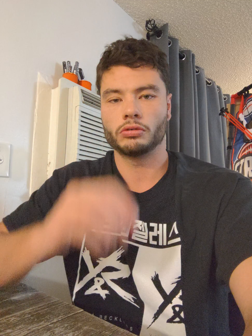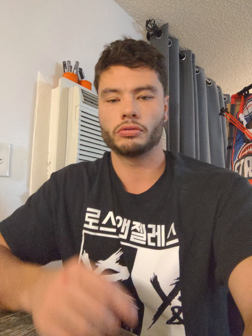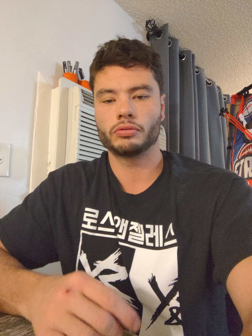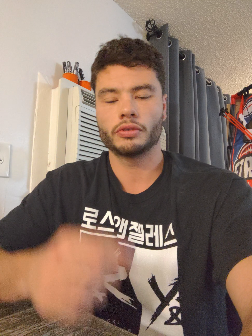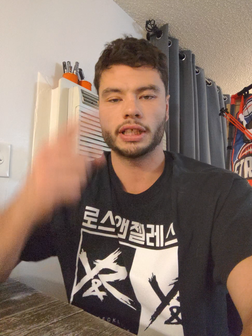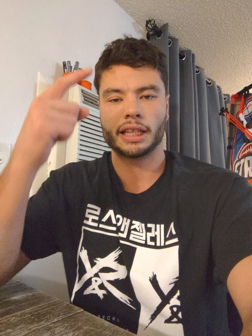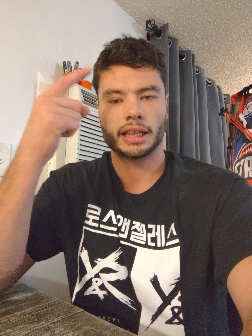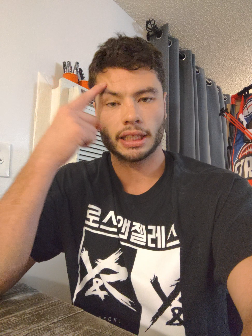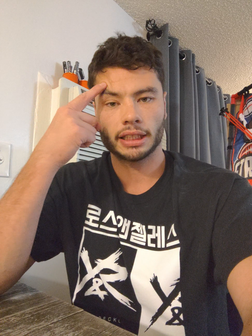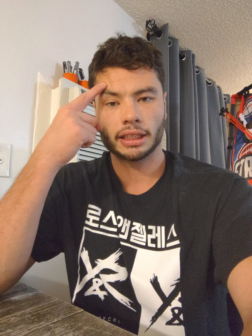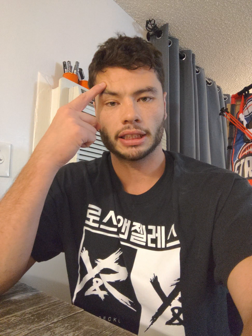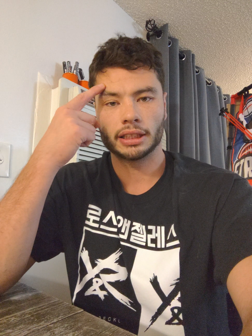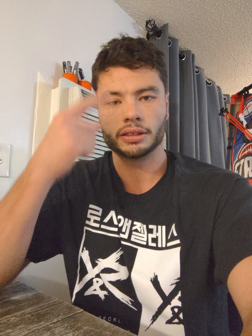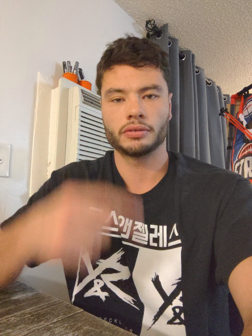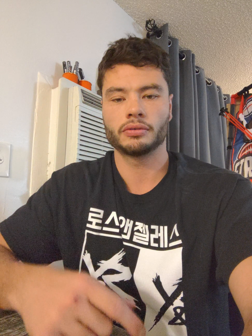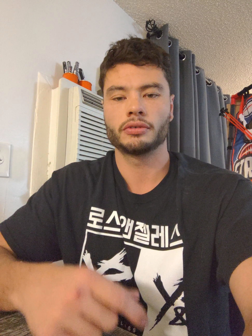think